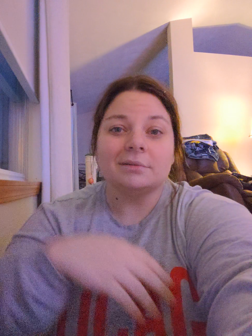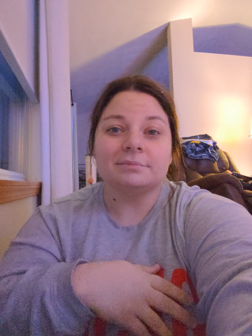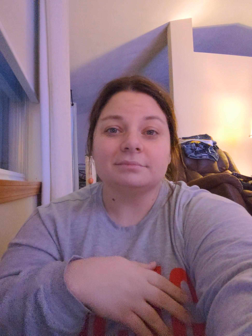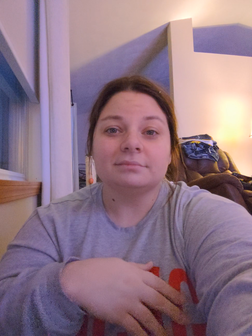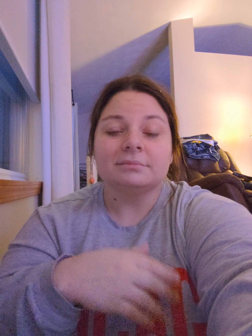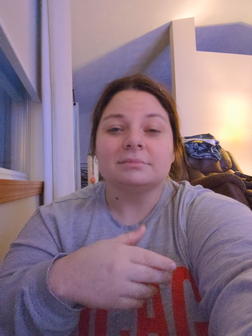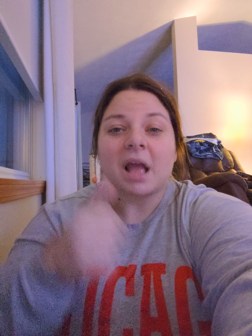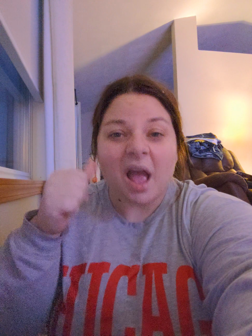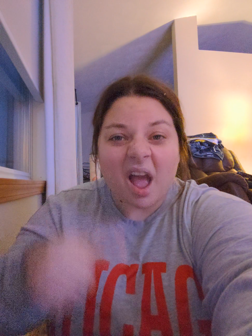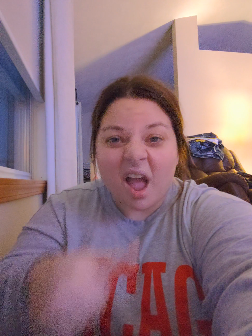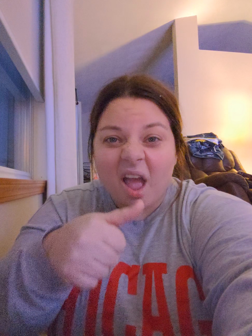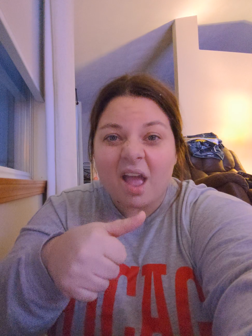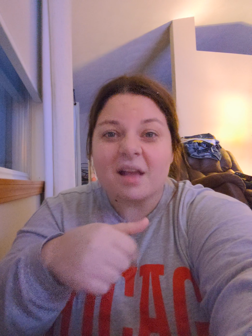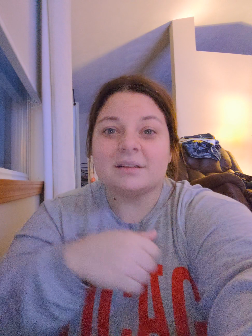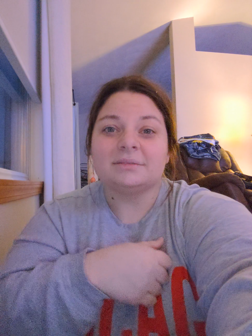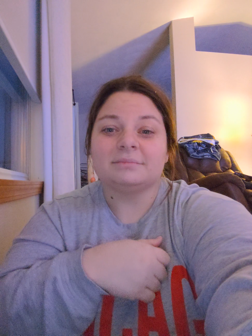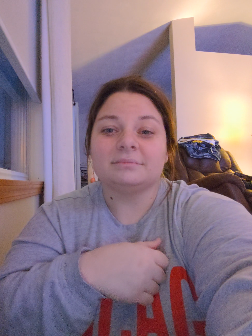hide